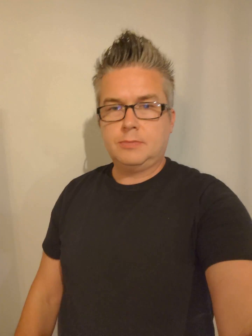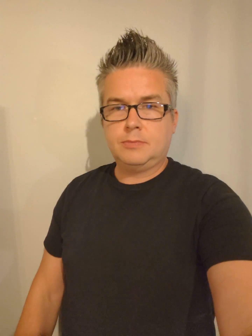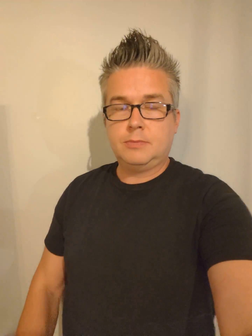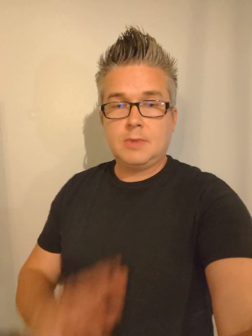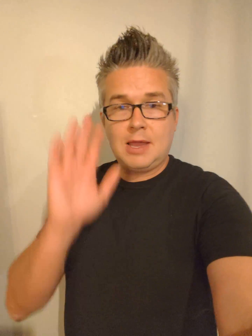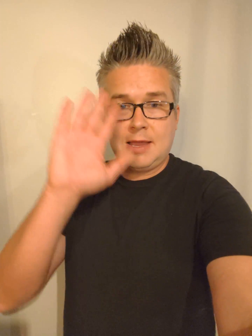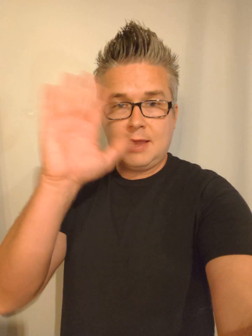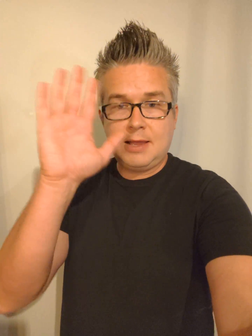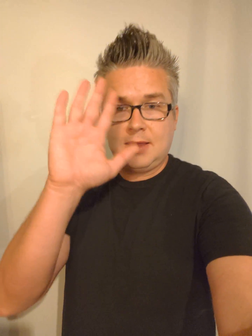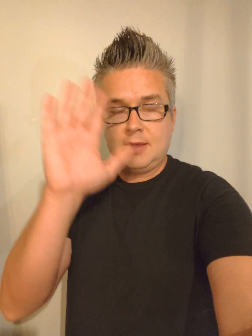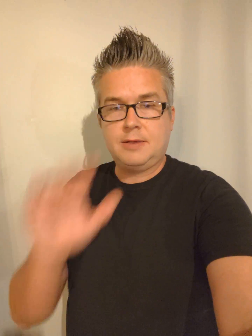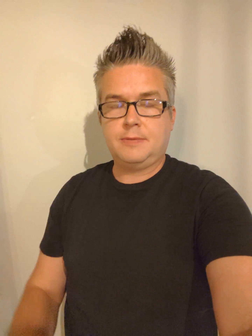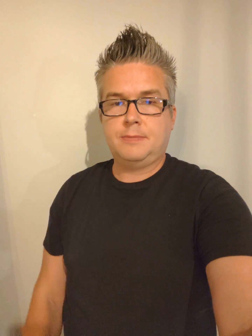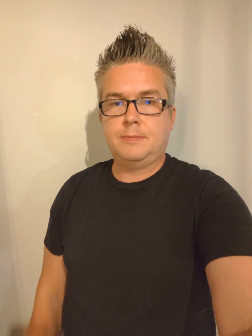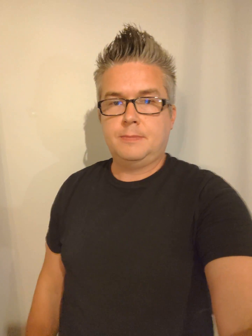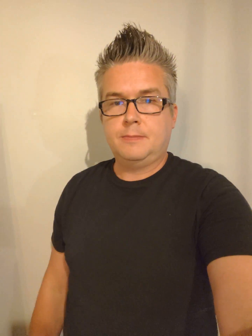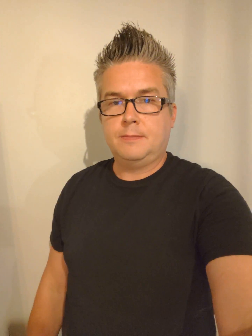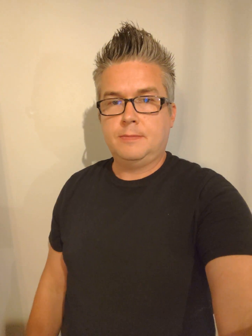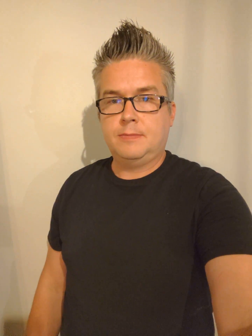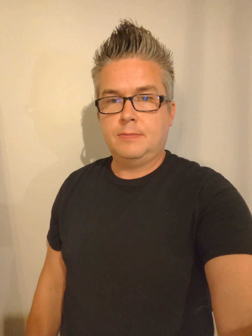hi